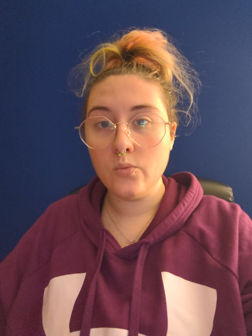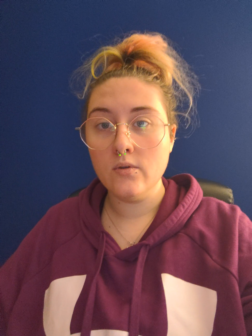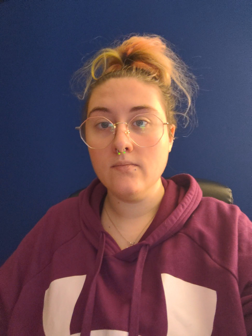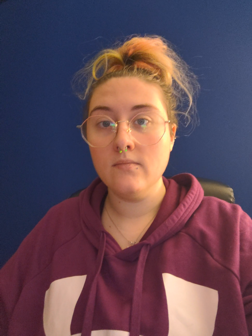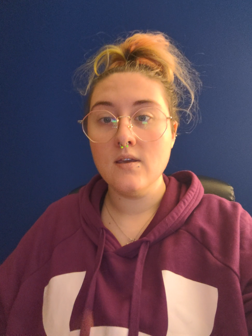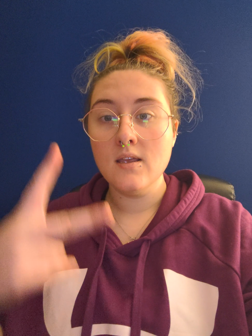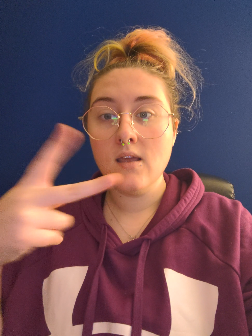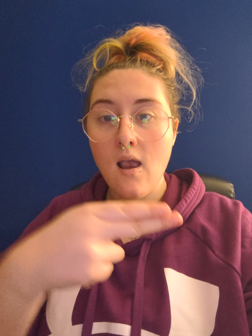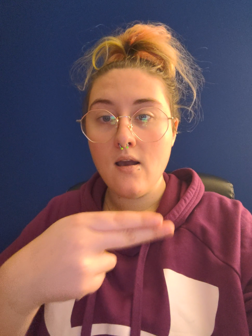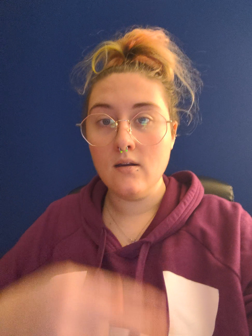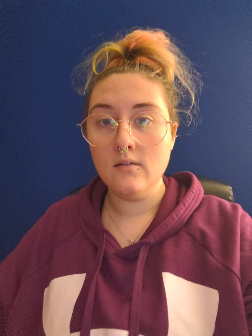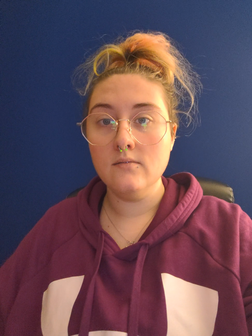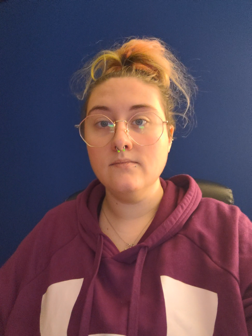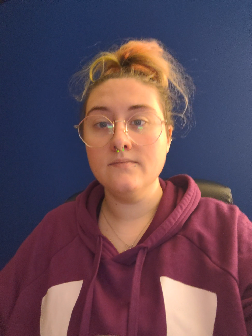cut